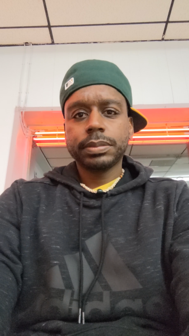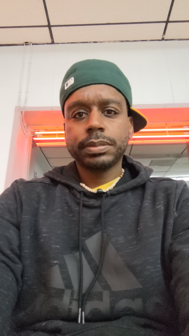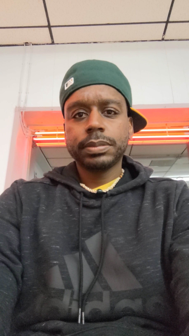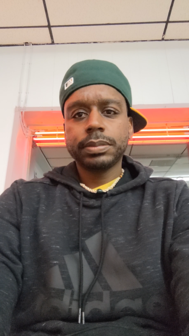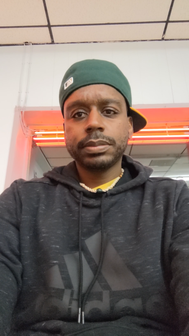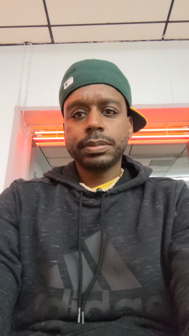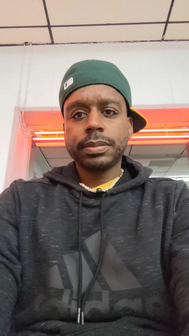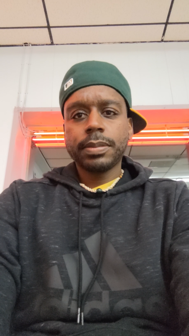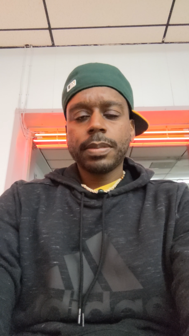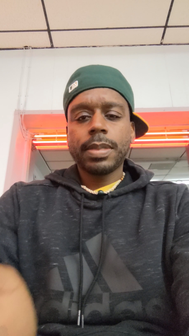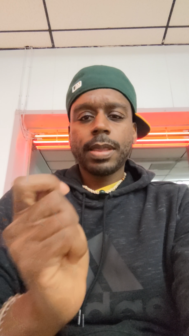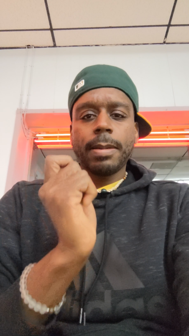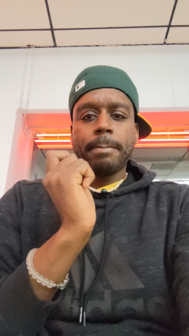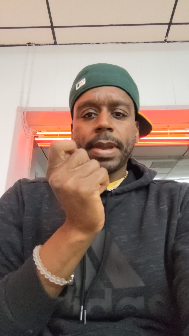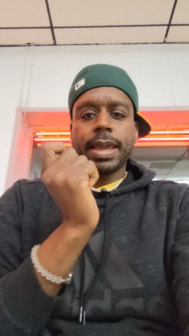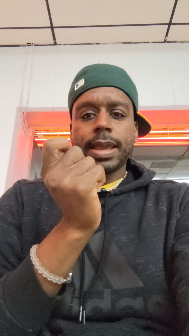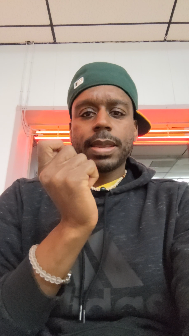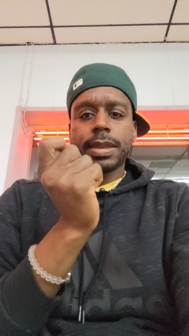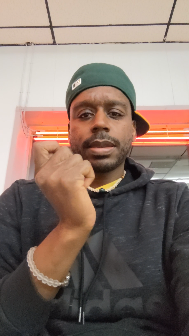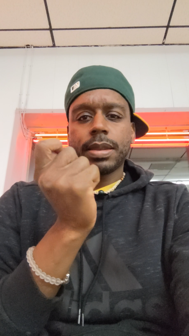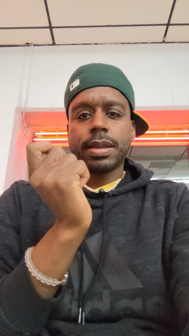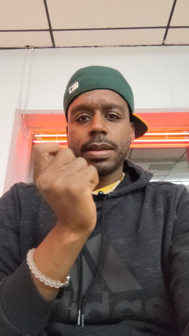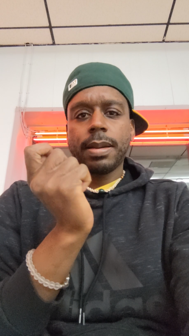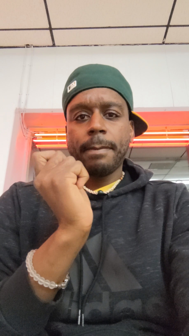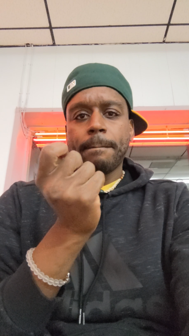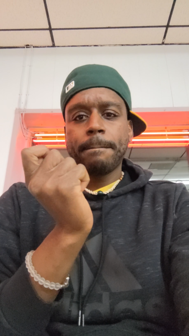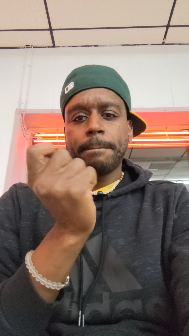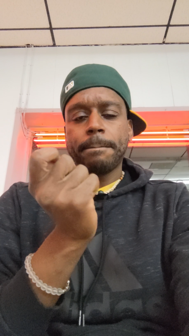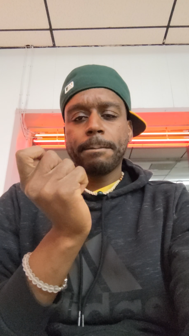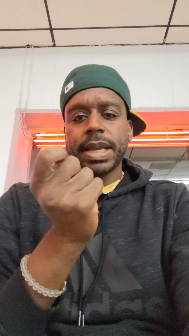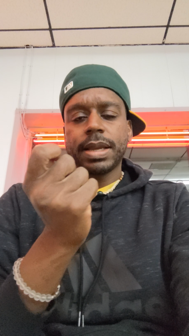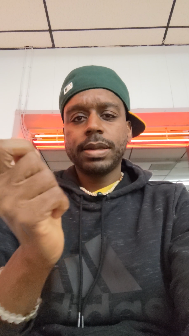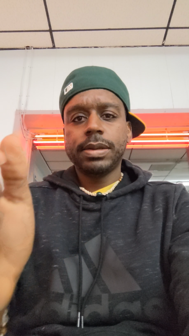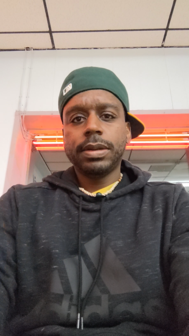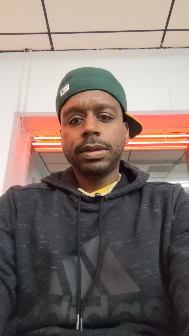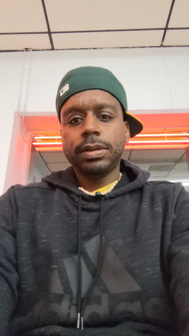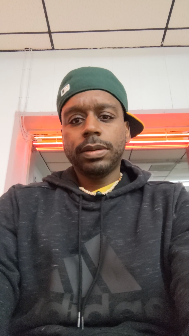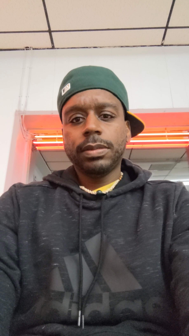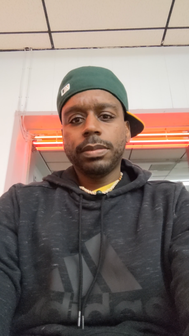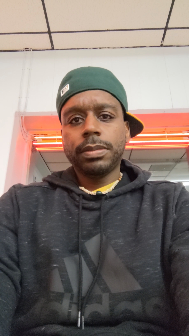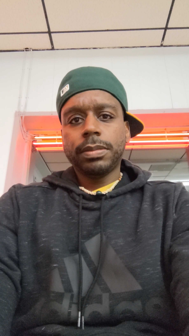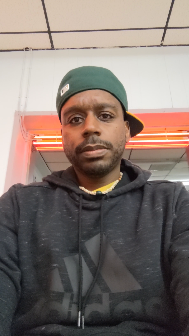bat